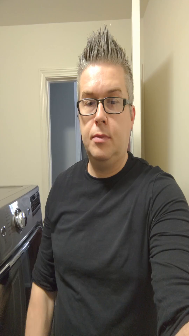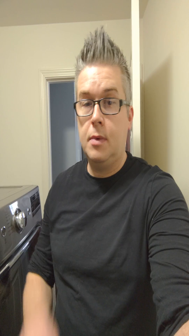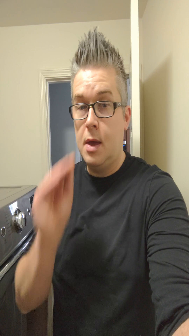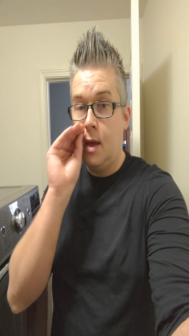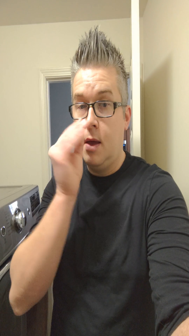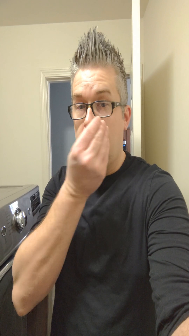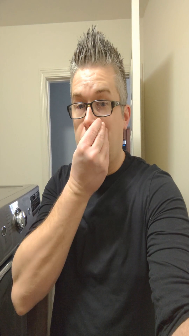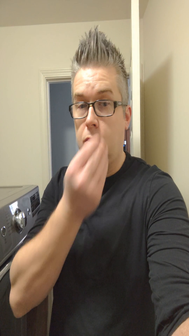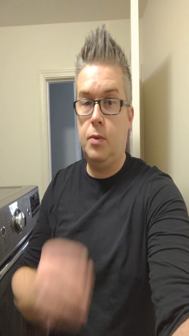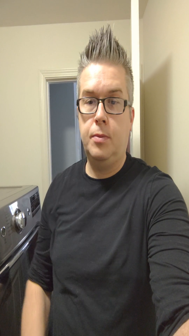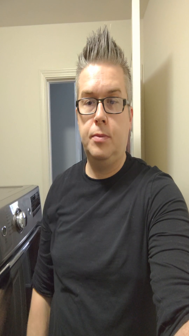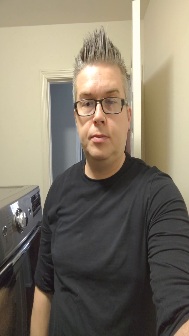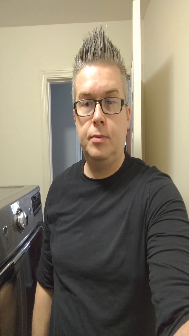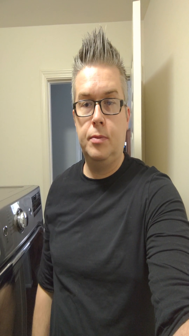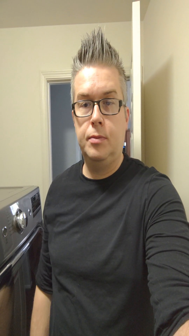flower